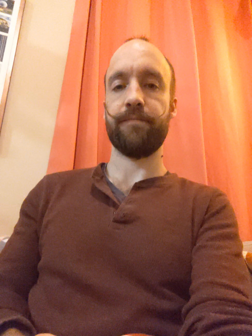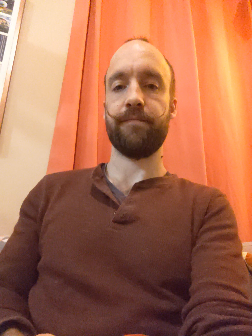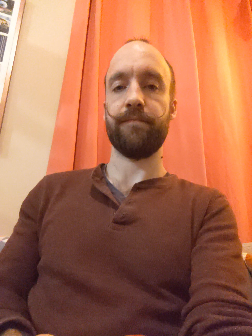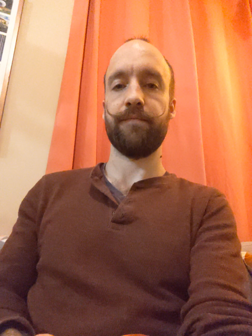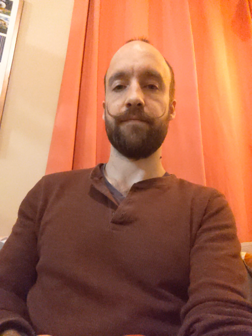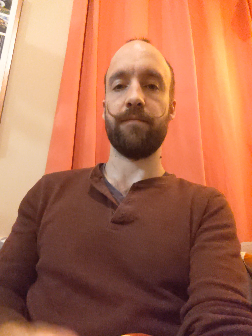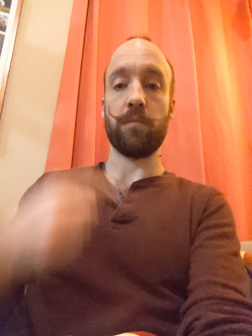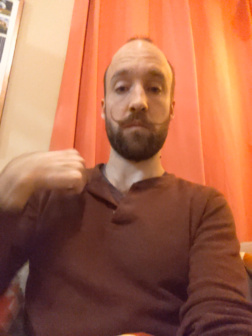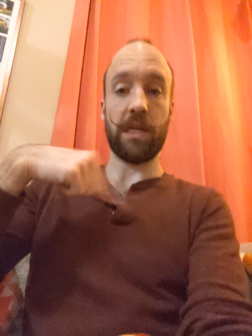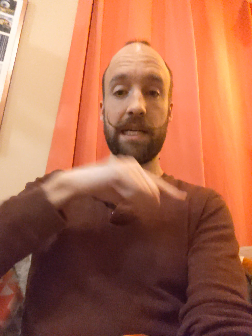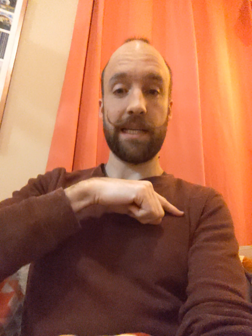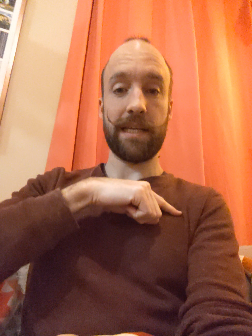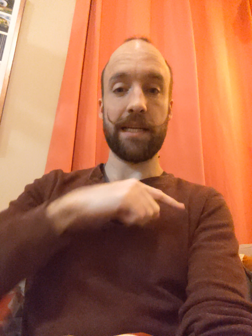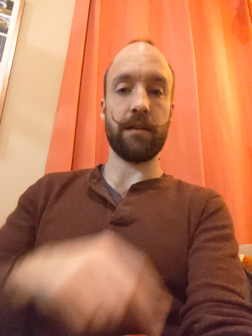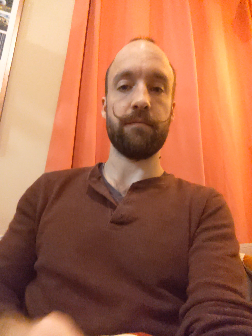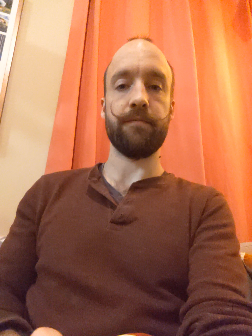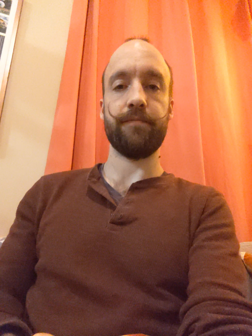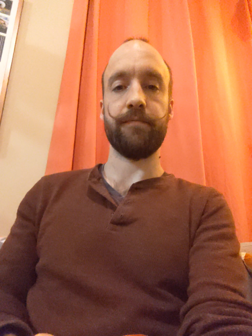we